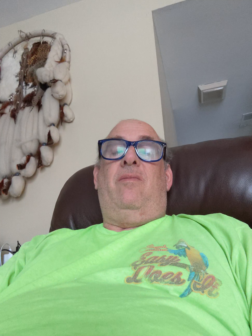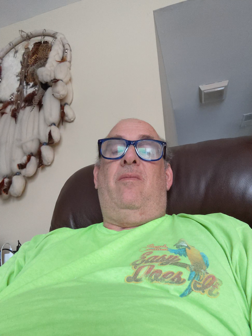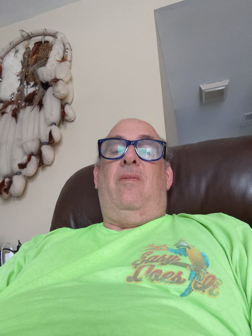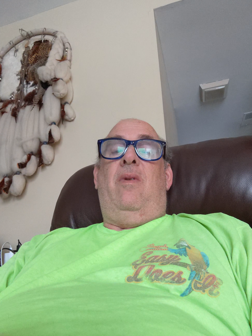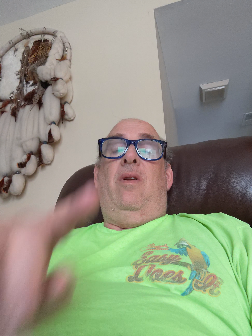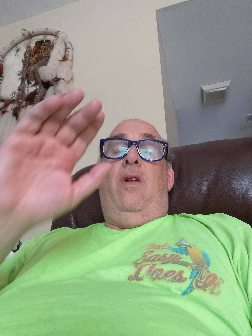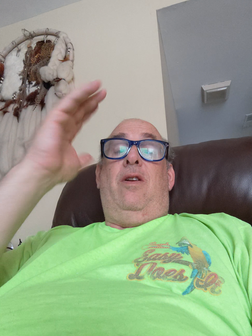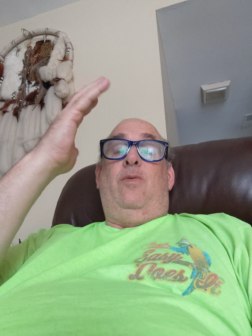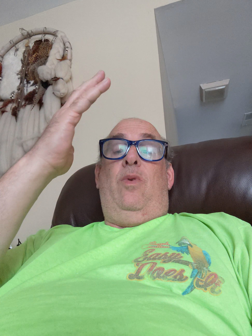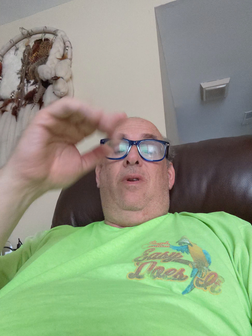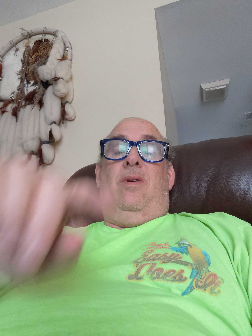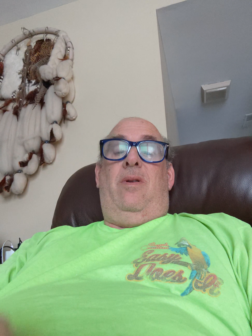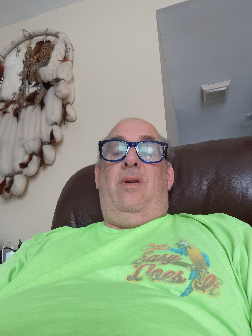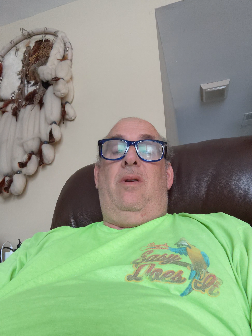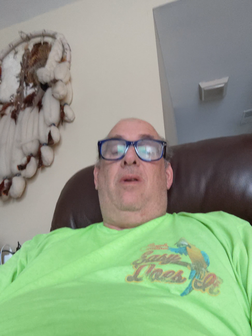tree